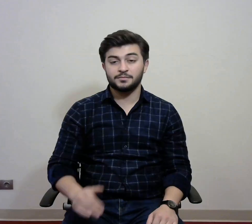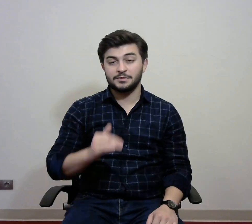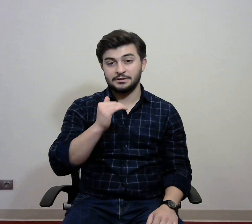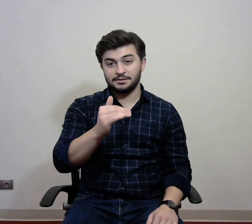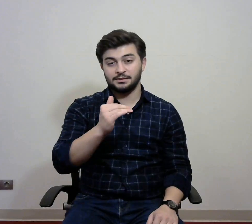siz